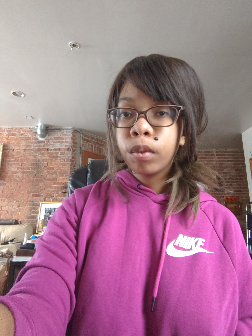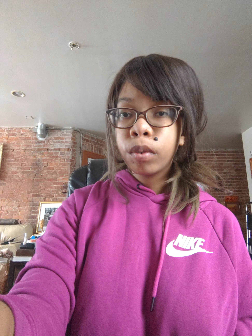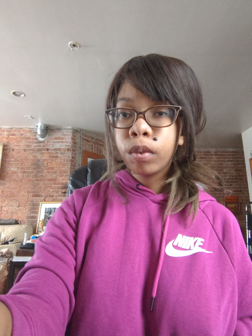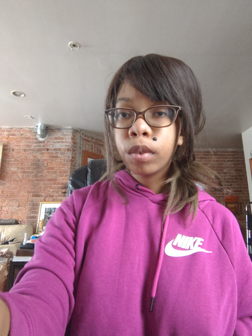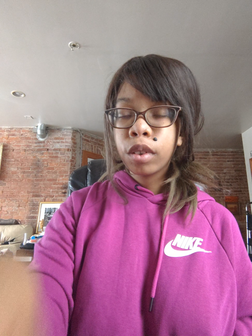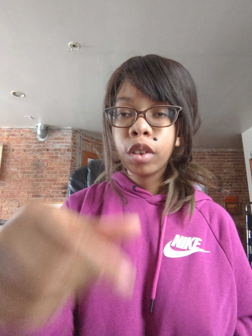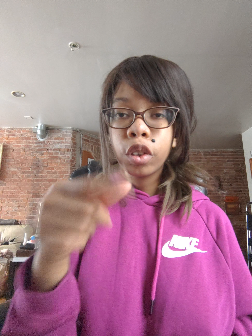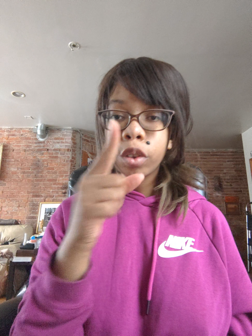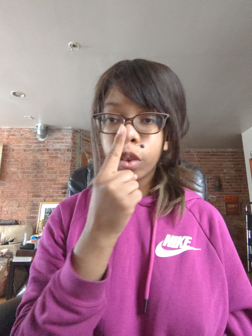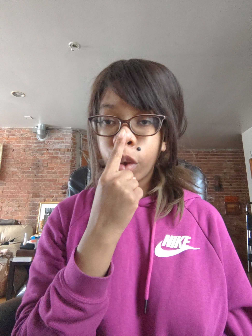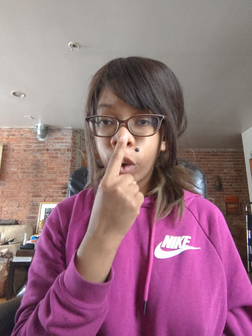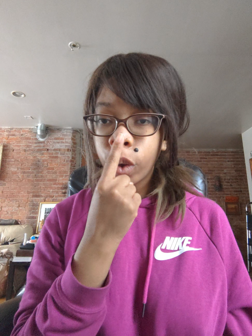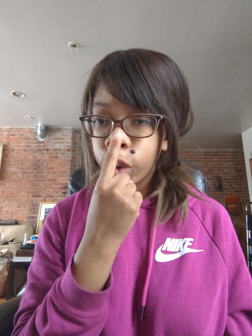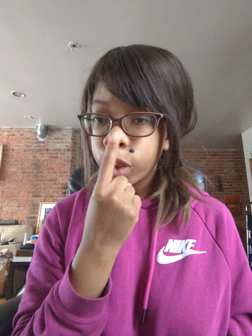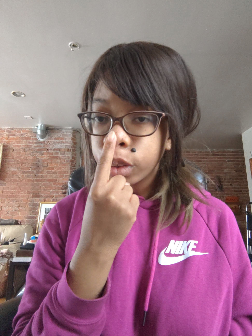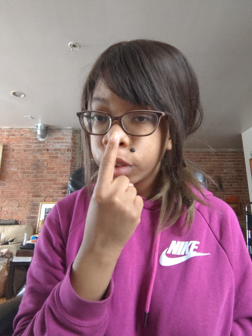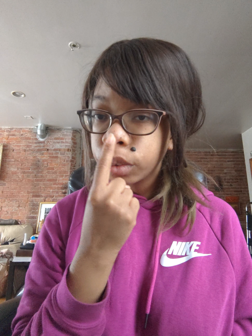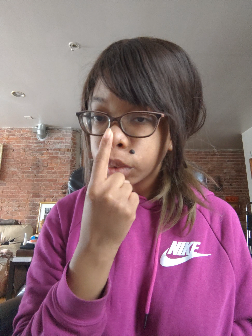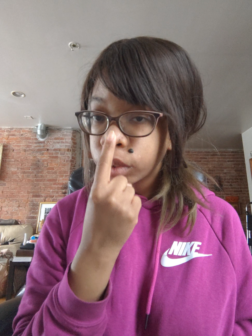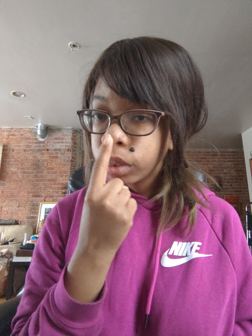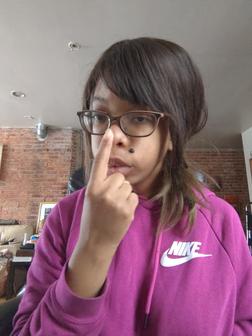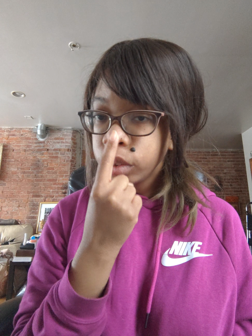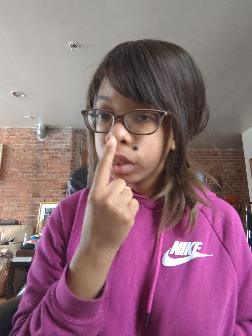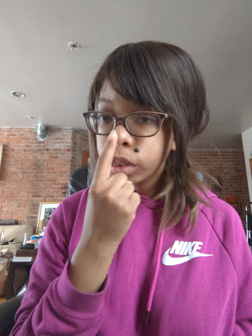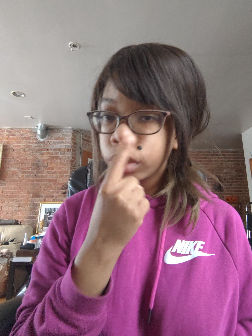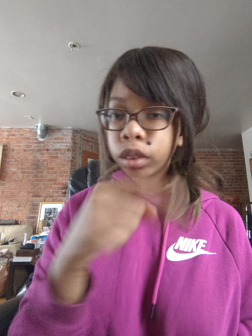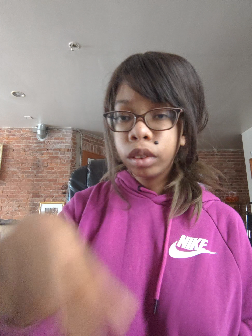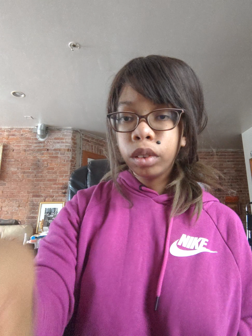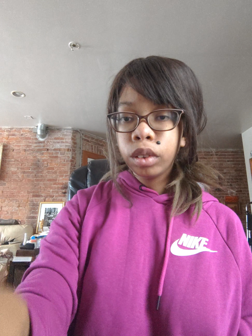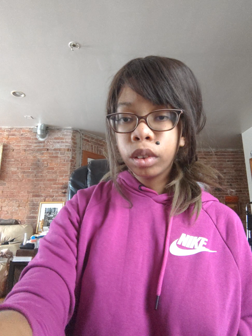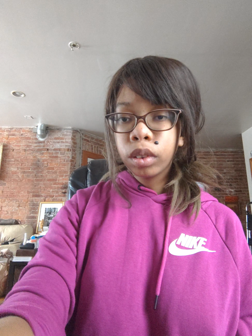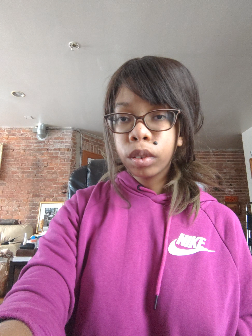nose